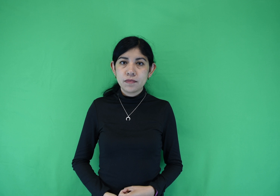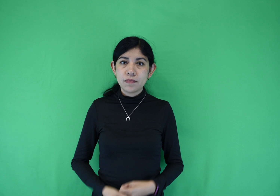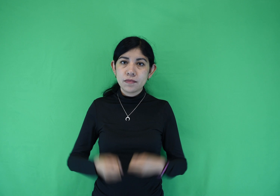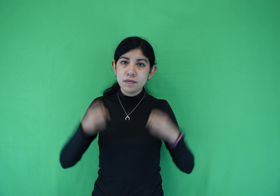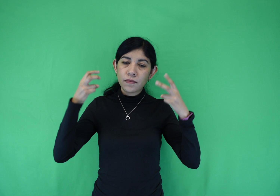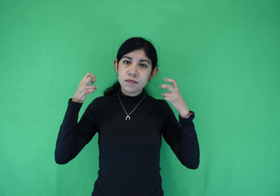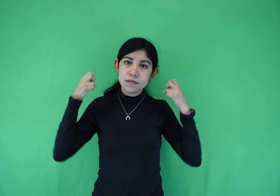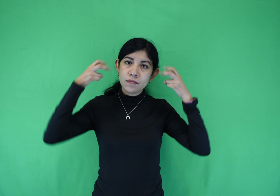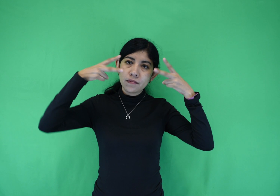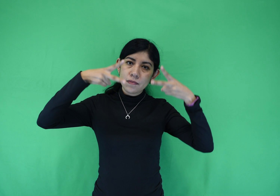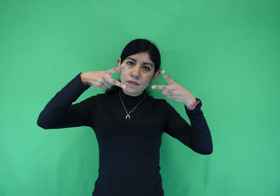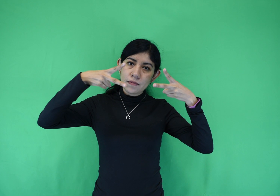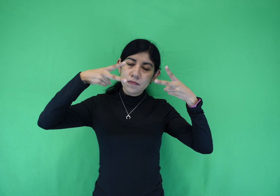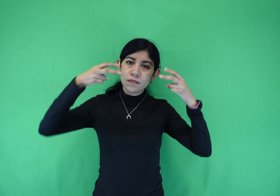nos vemos